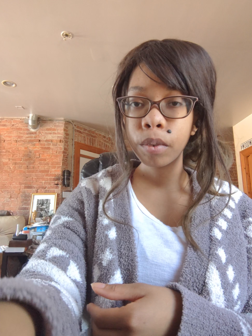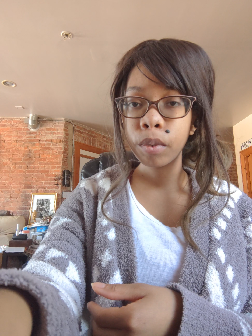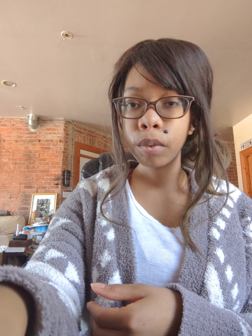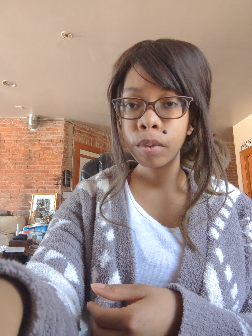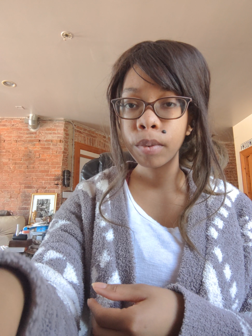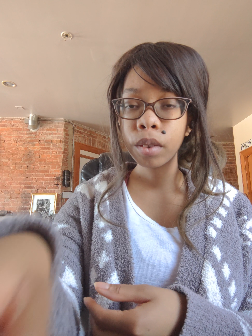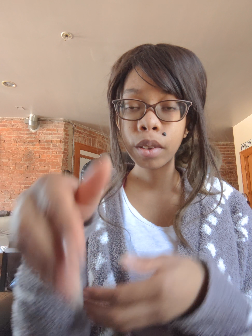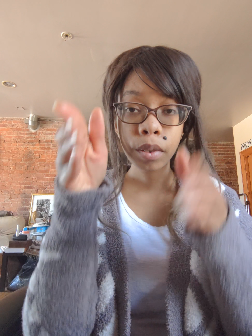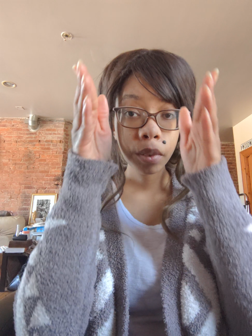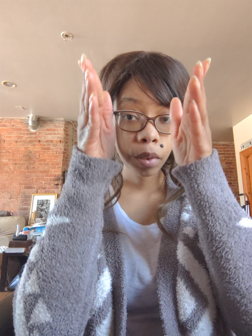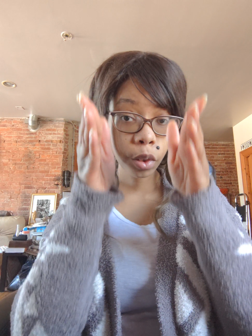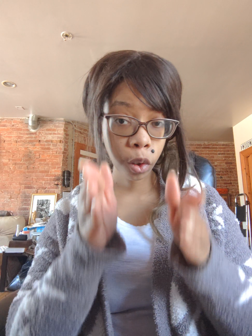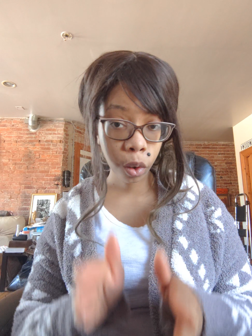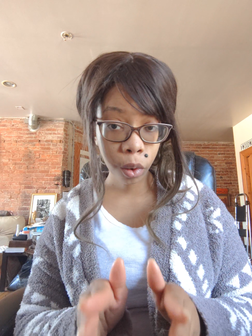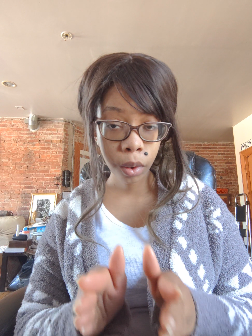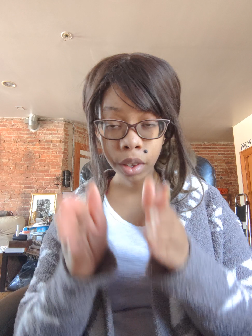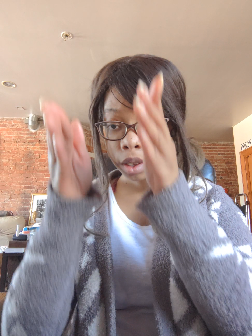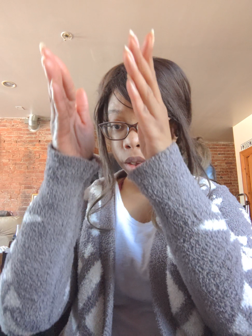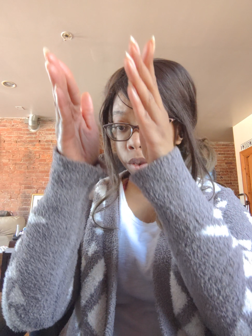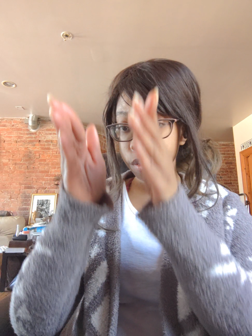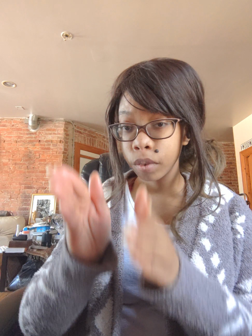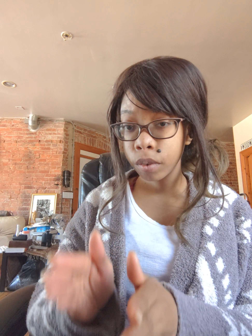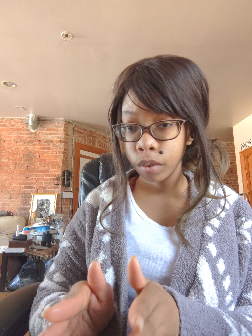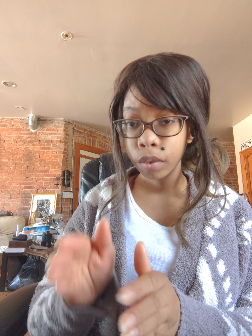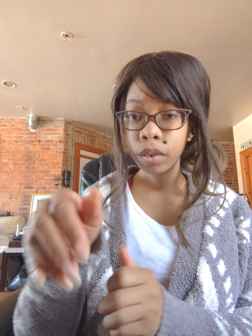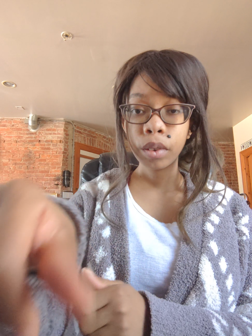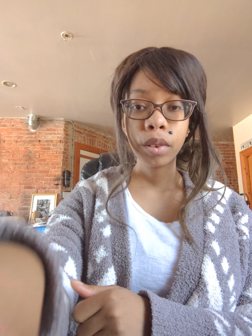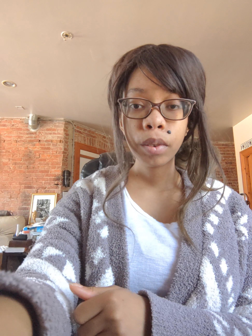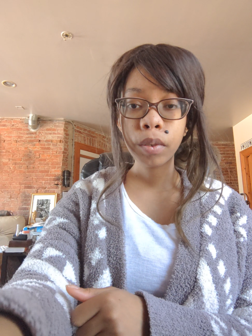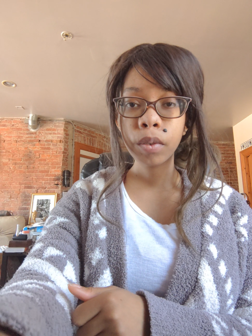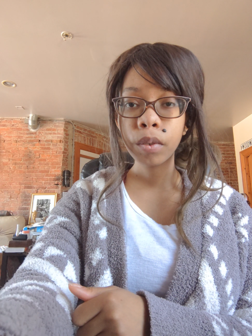person